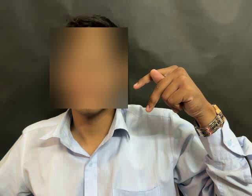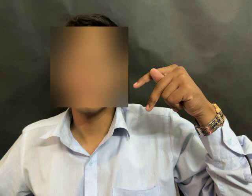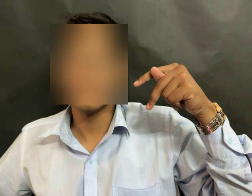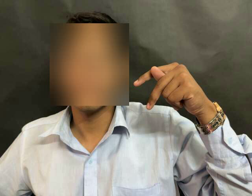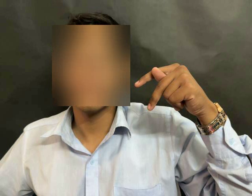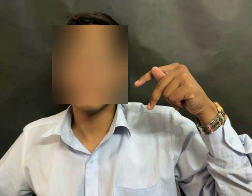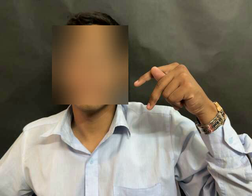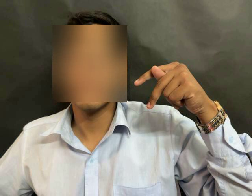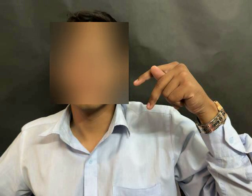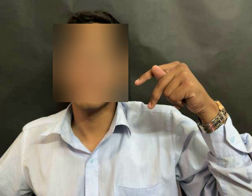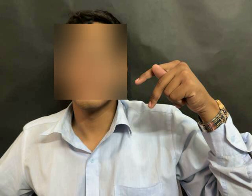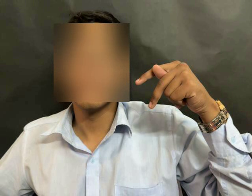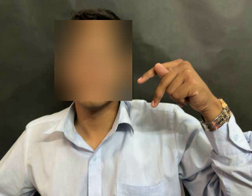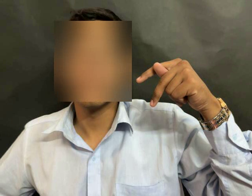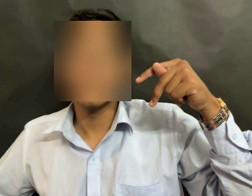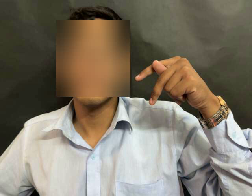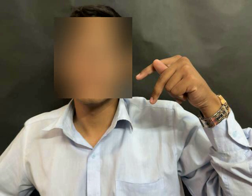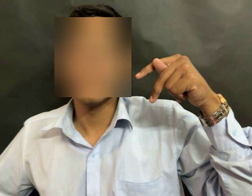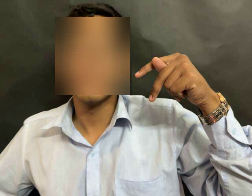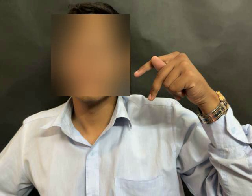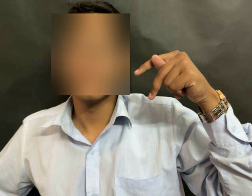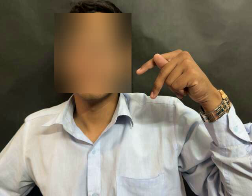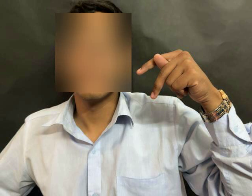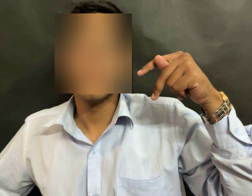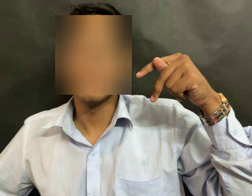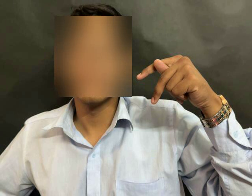P